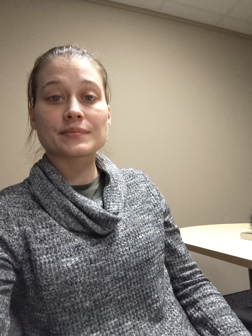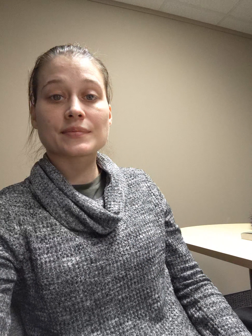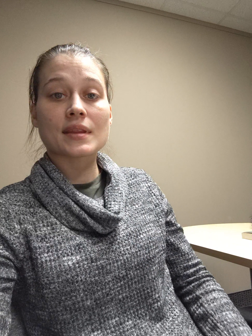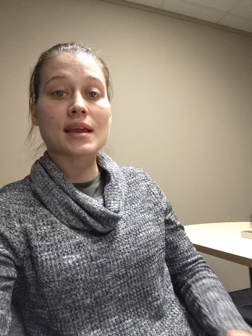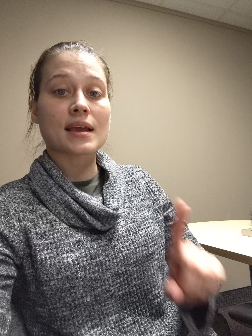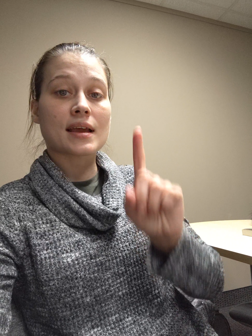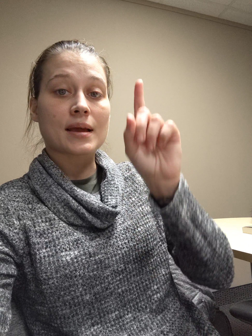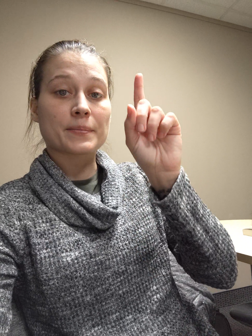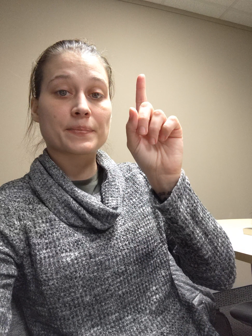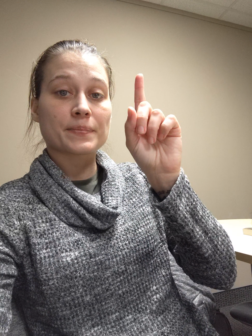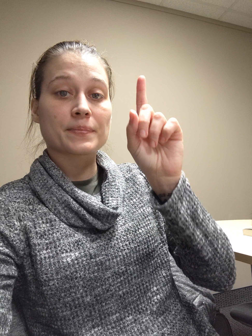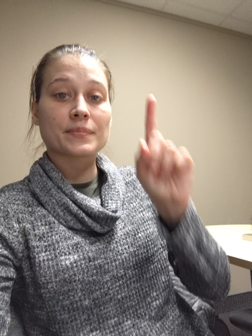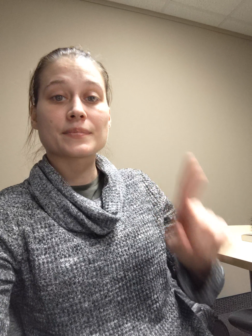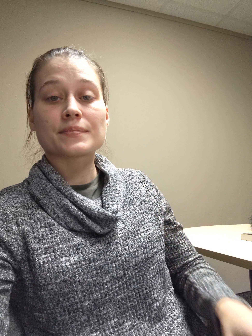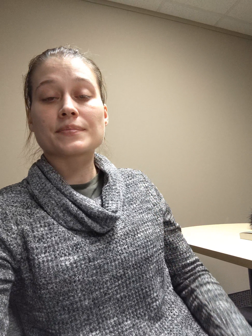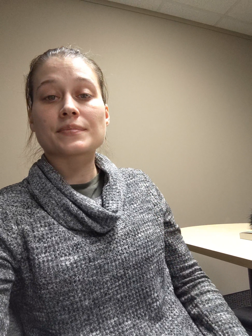up